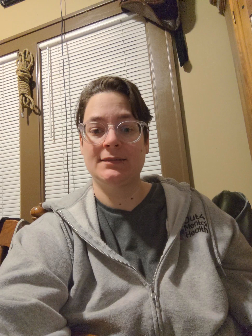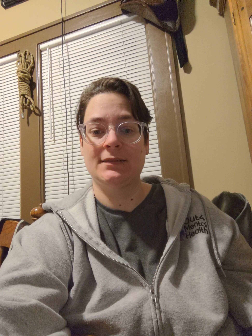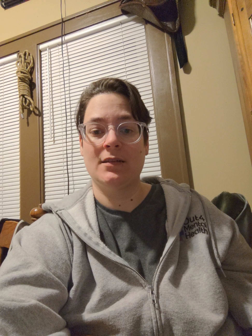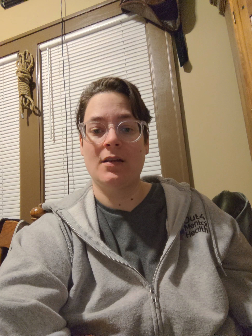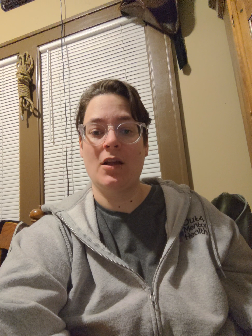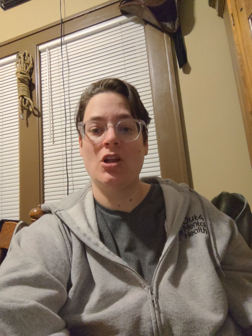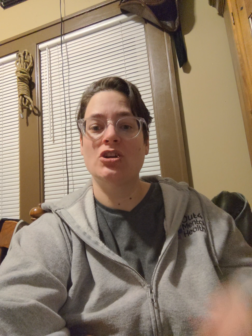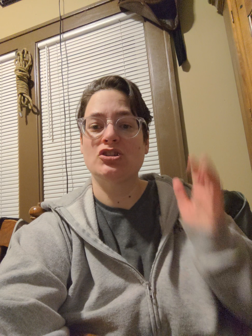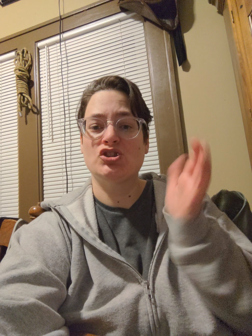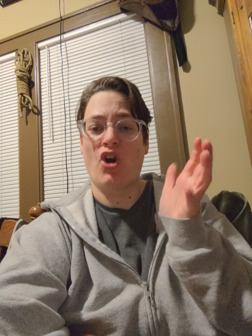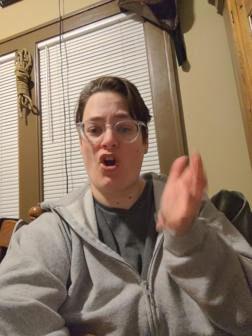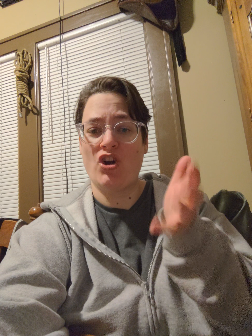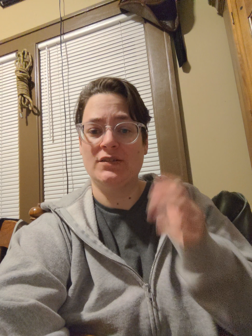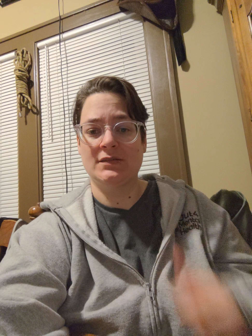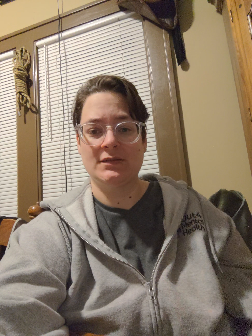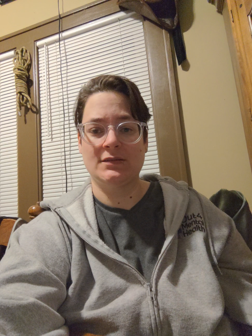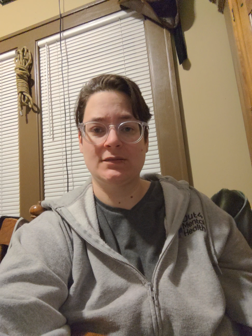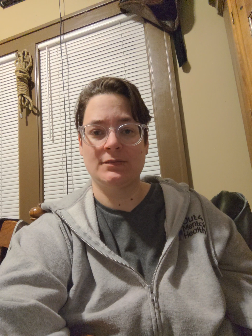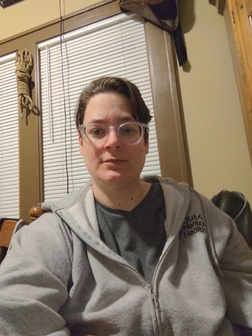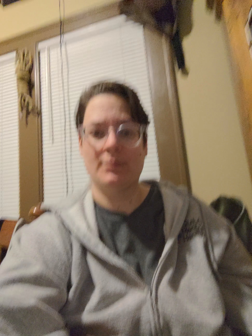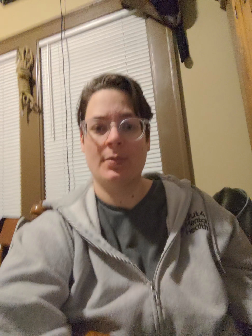talk